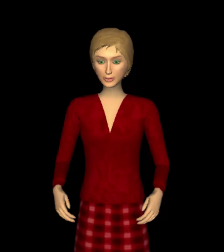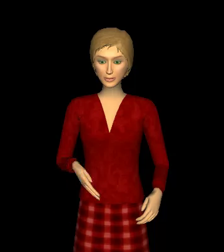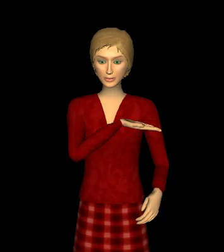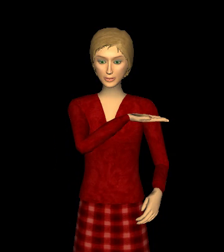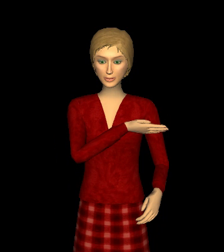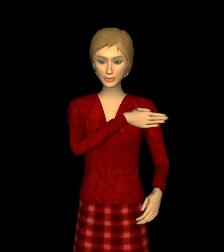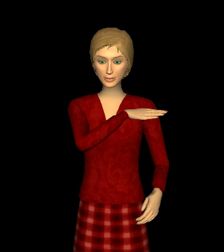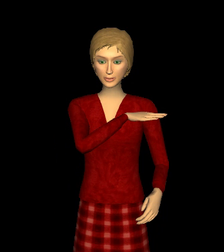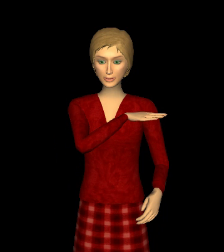مسؤول